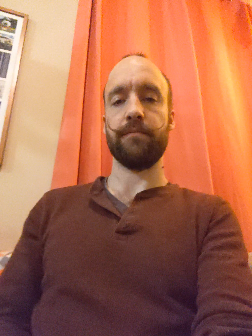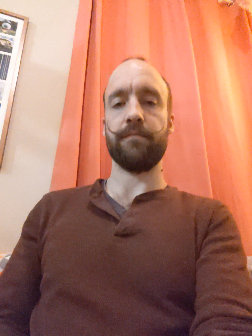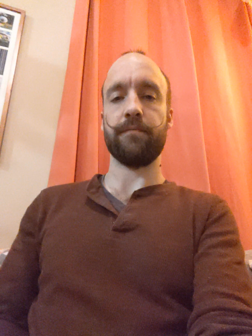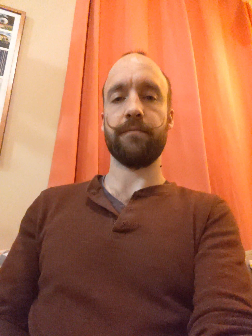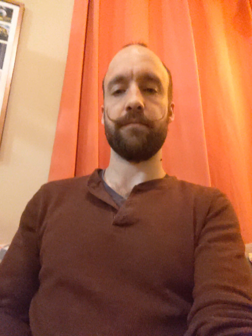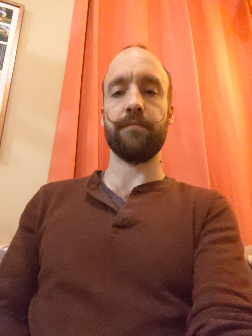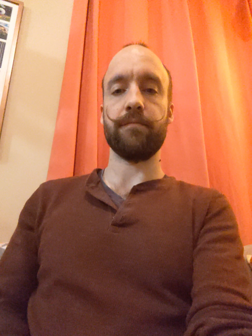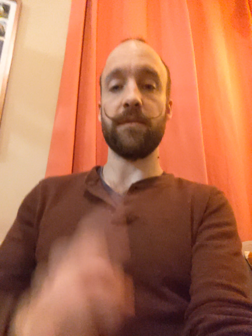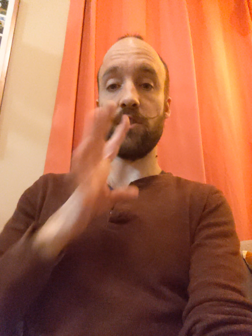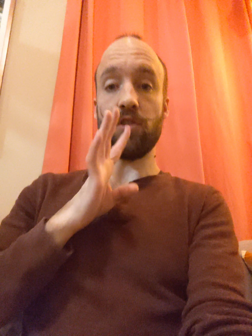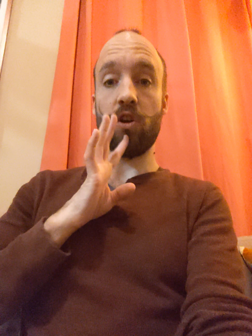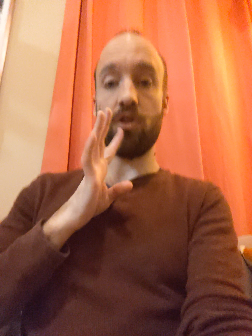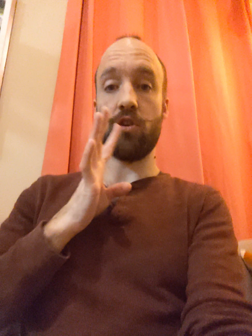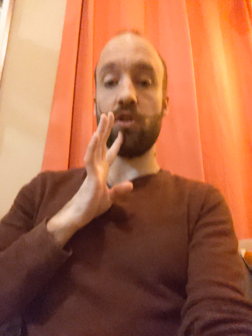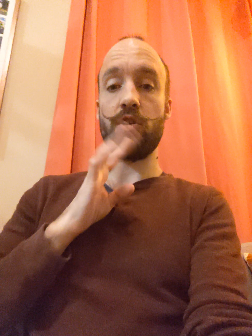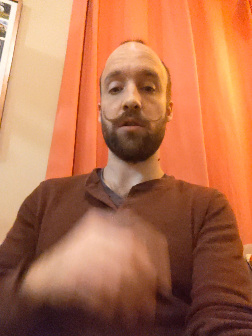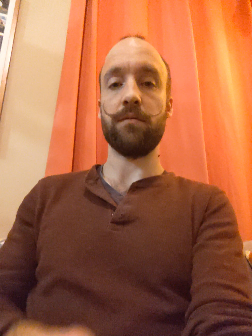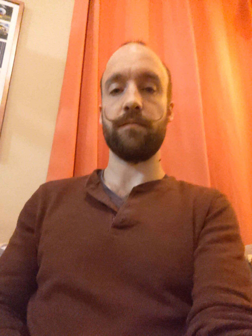talk